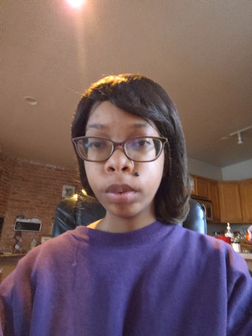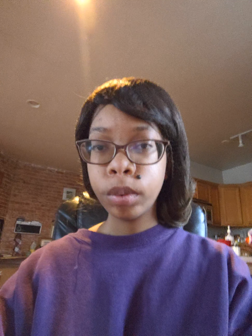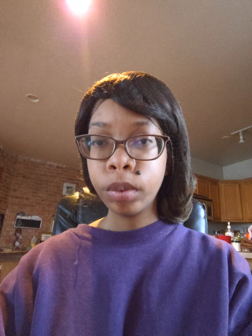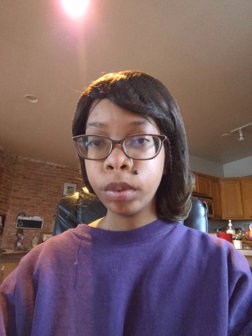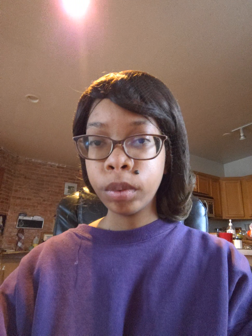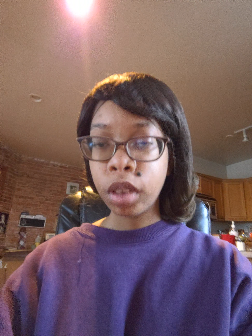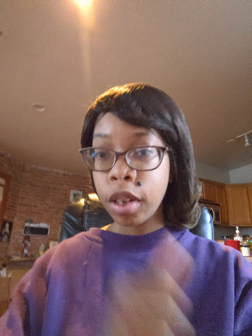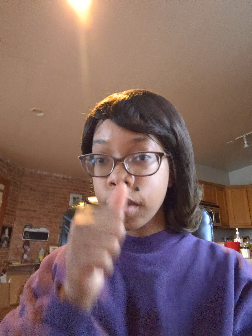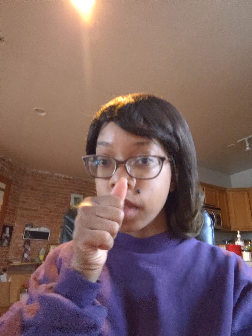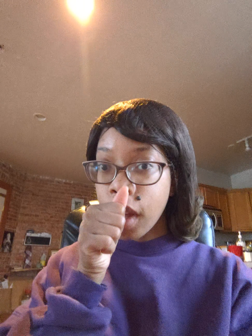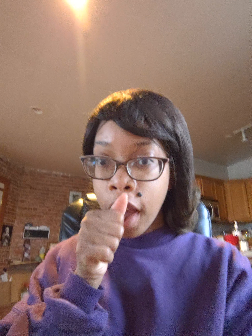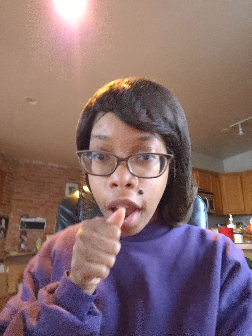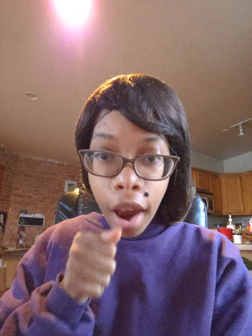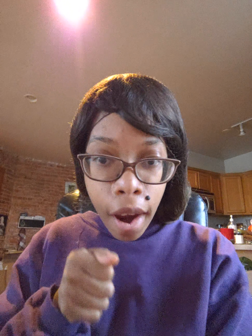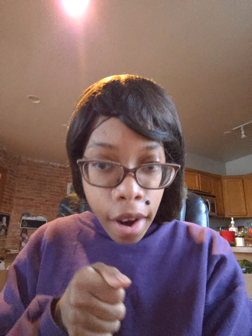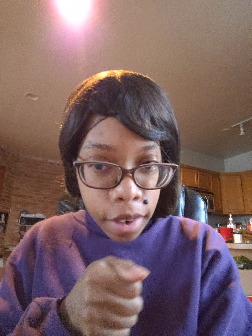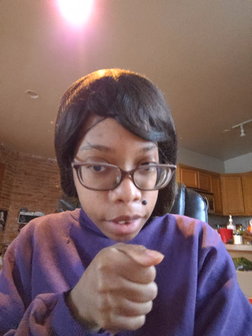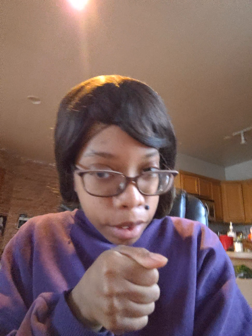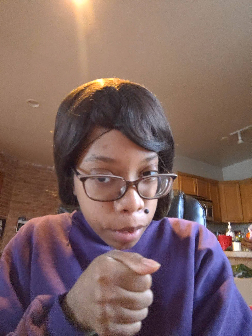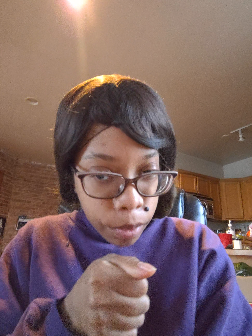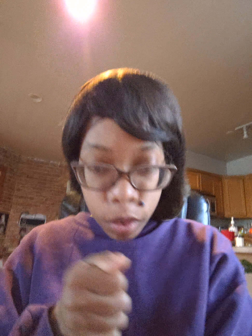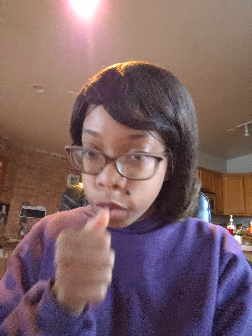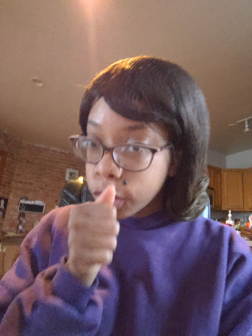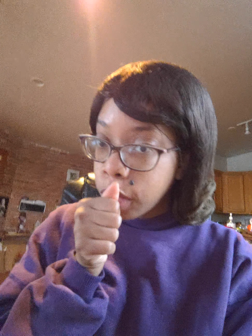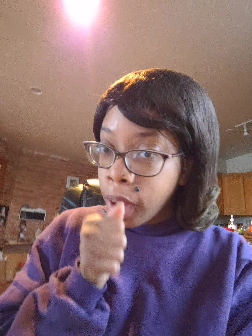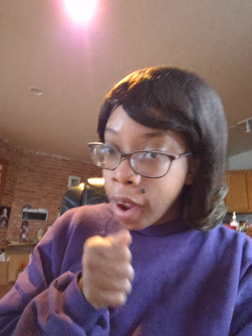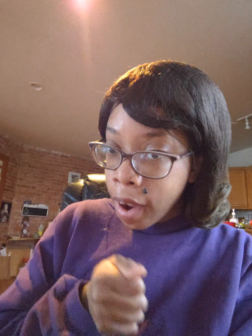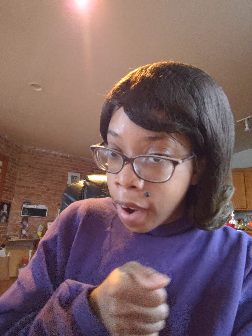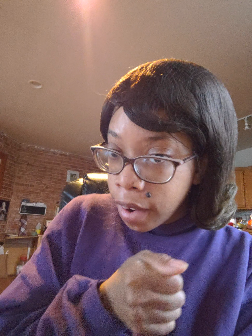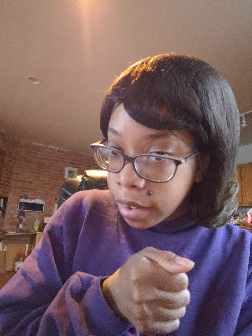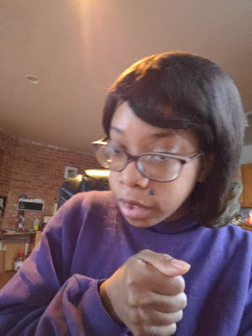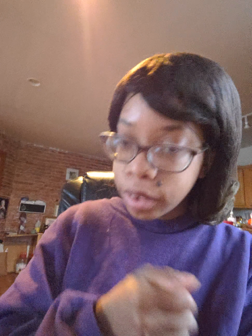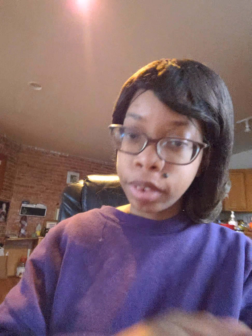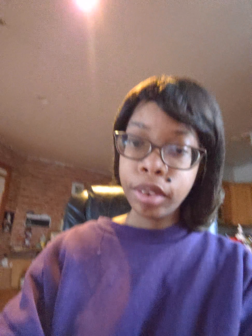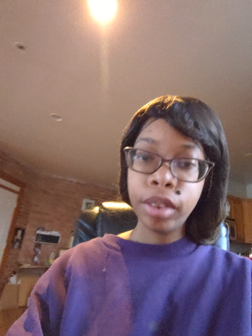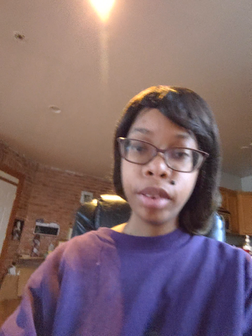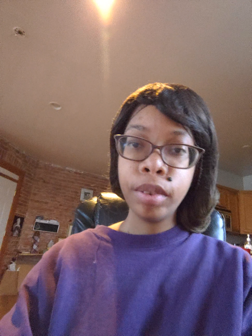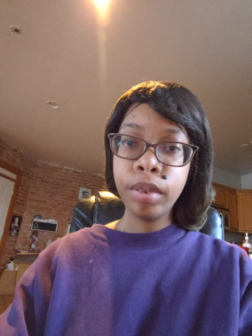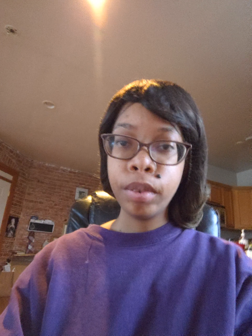hide